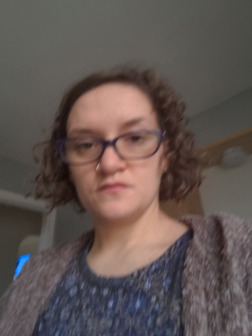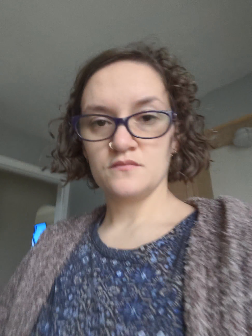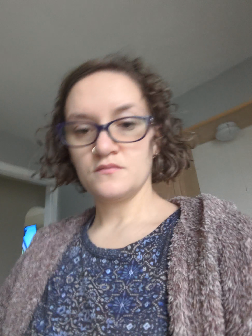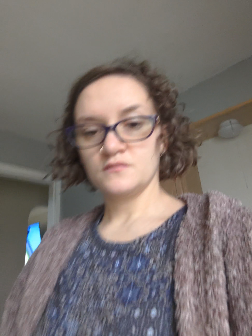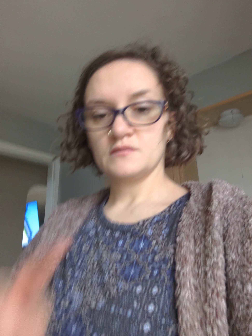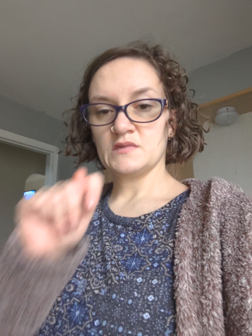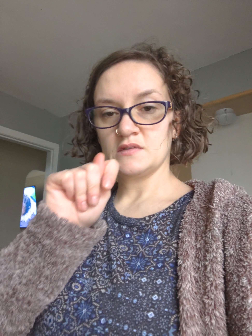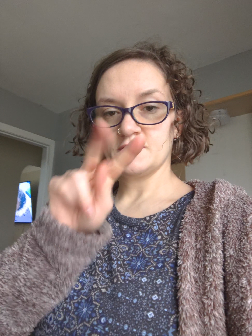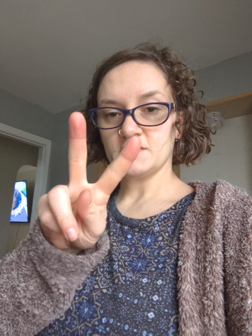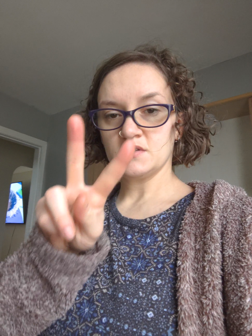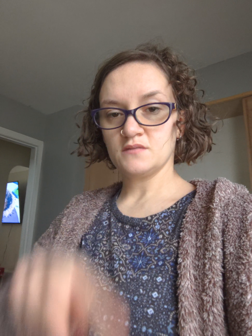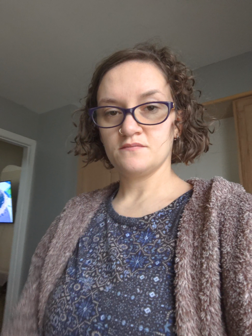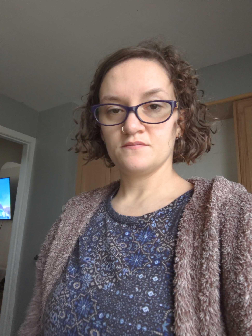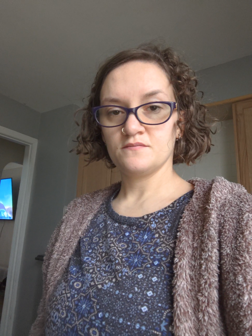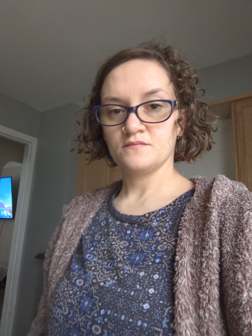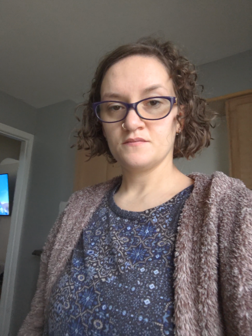TV